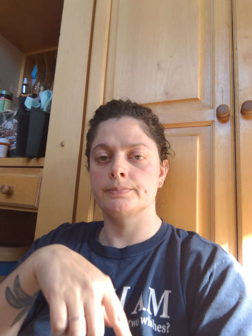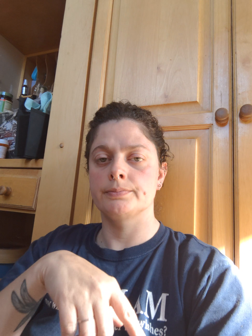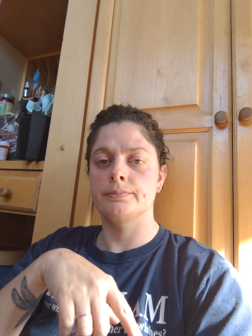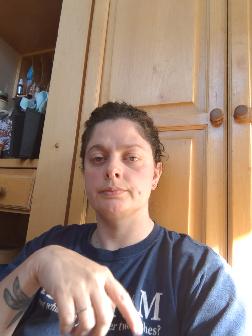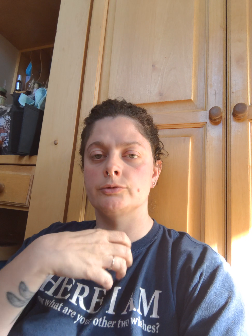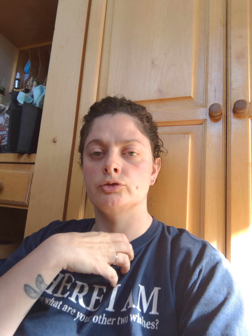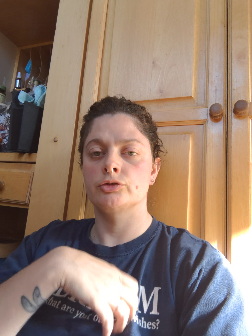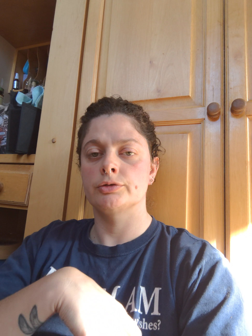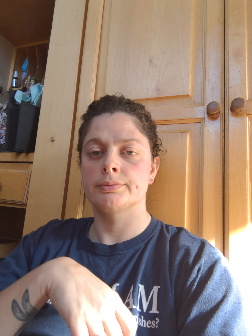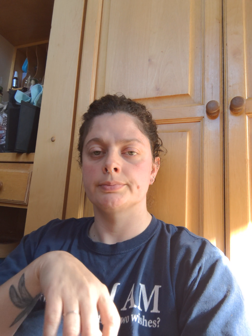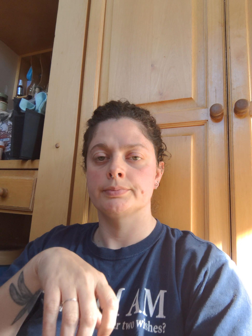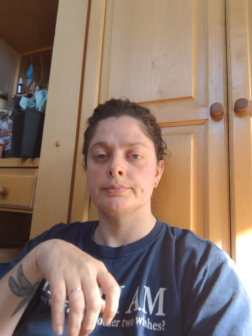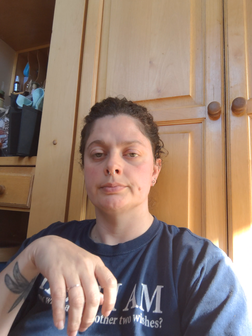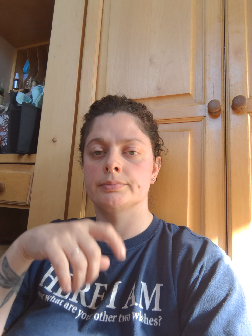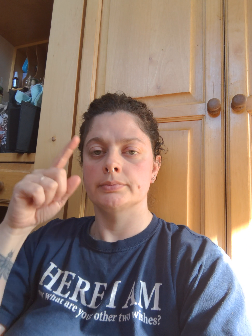hungry